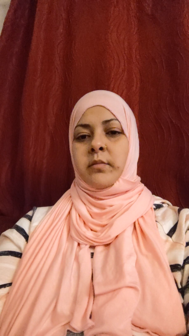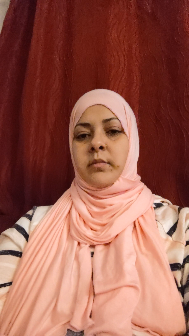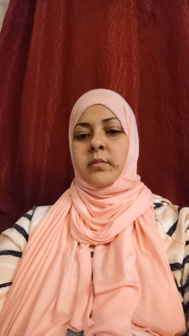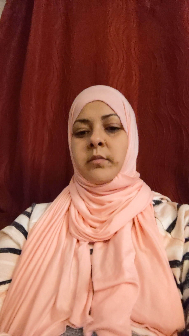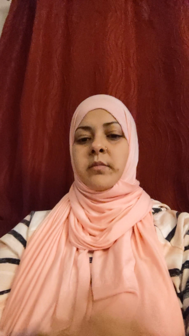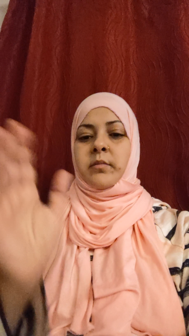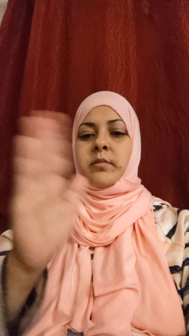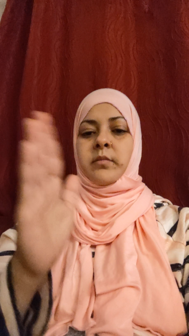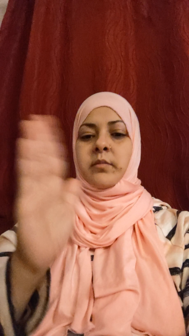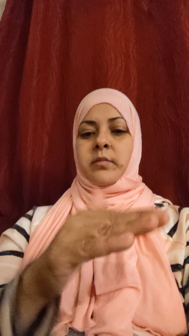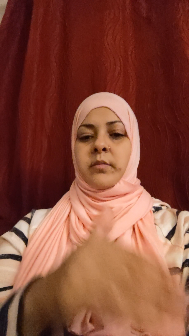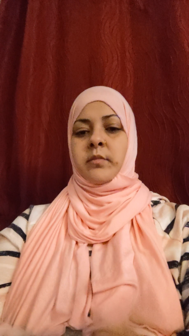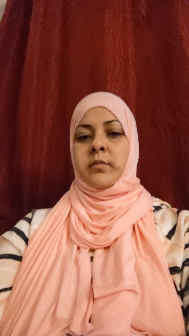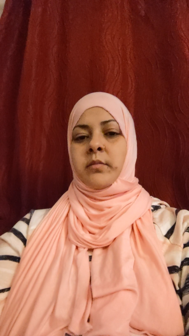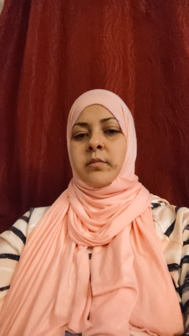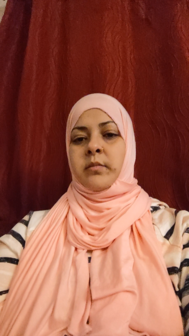clap